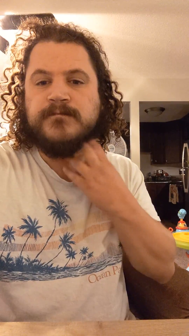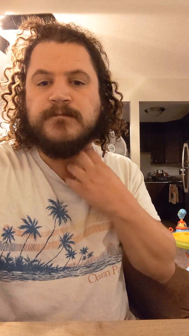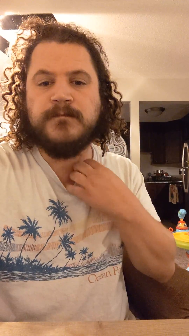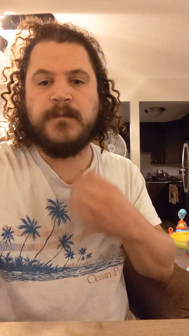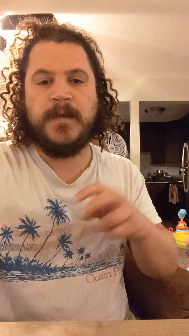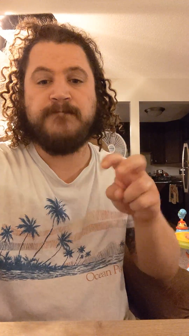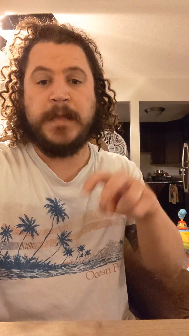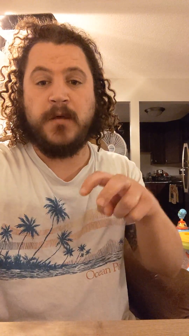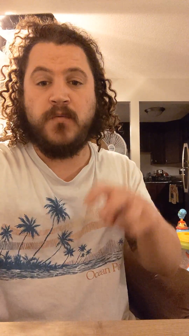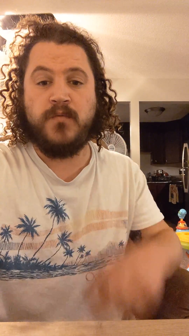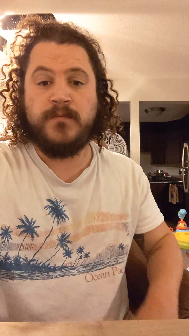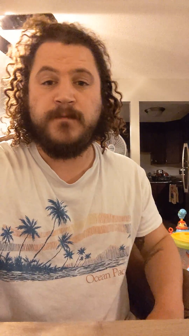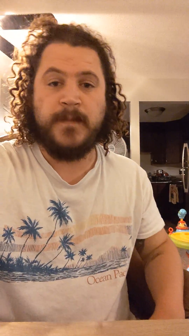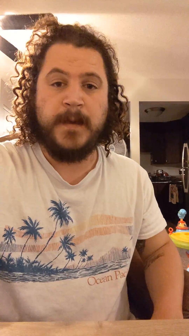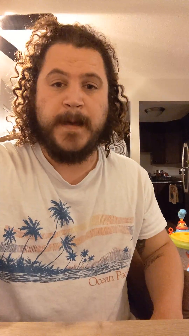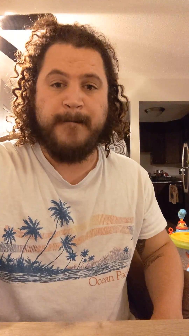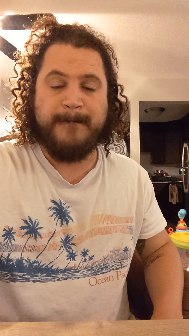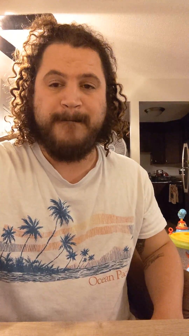potato